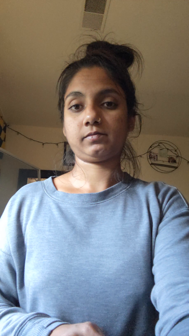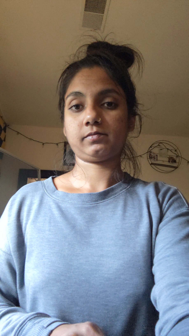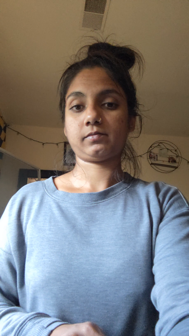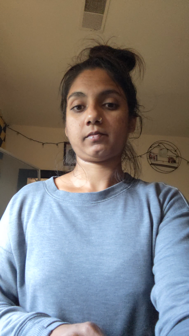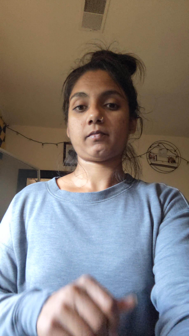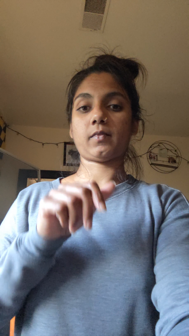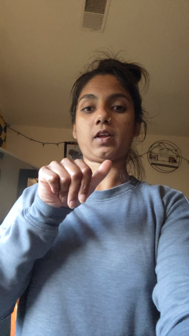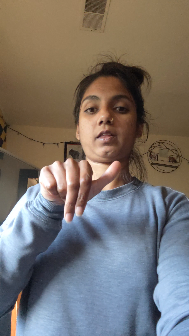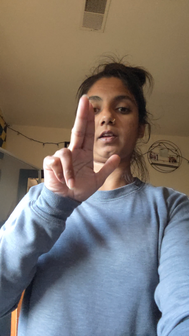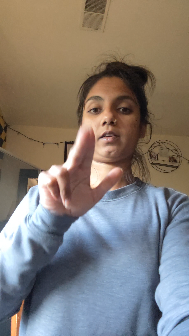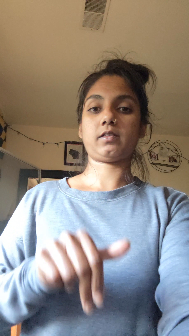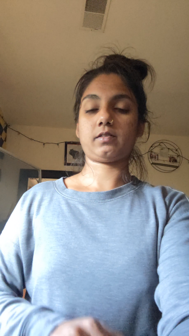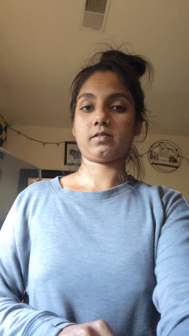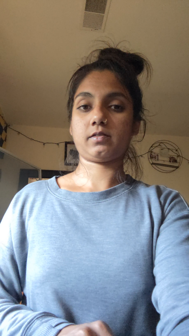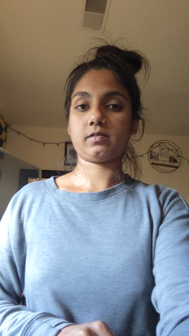lick